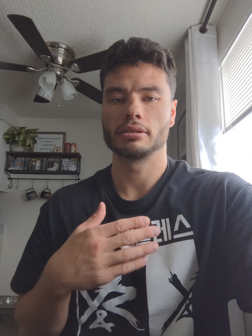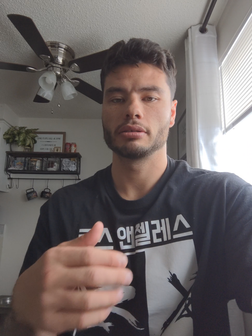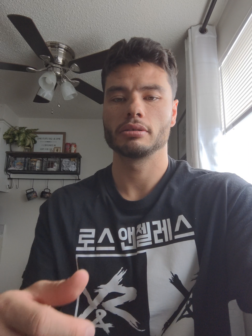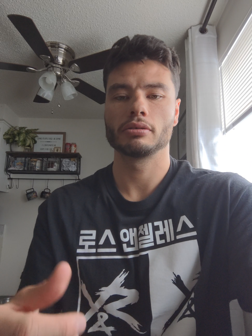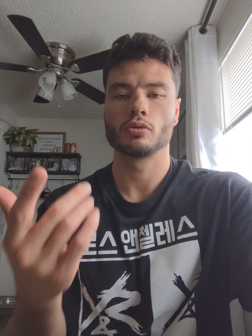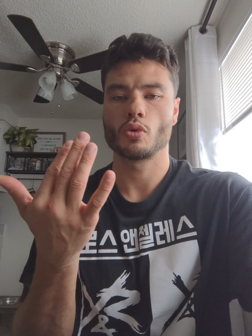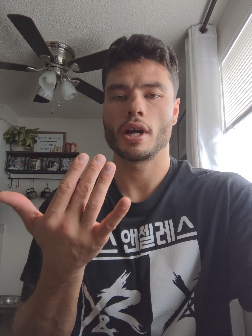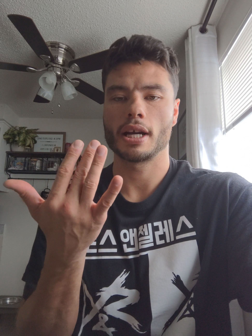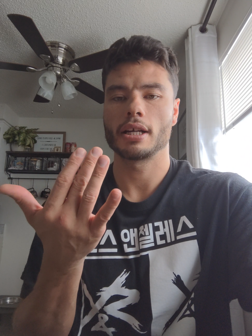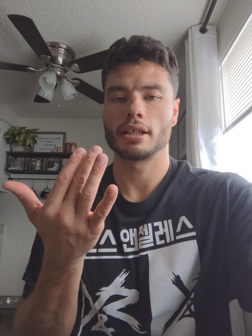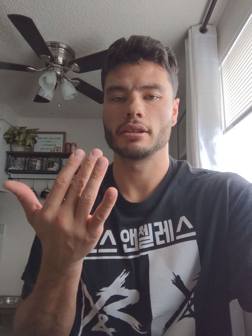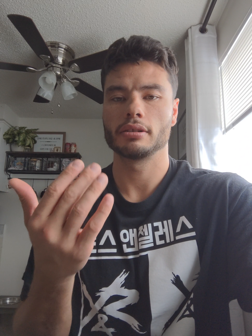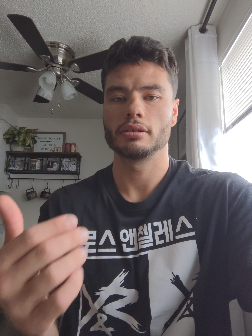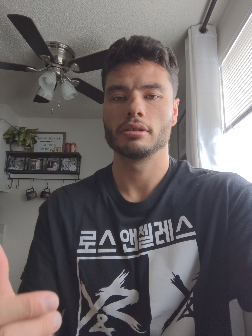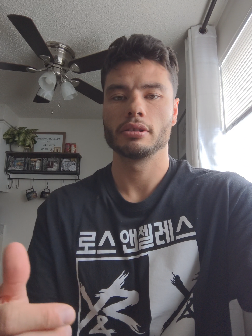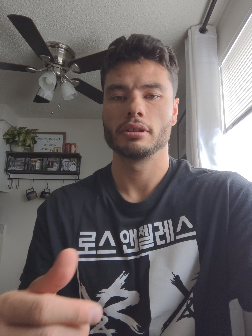wait